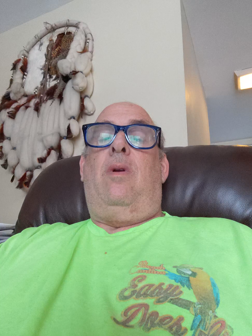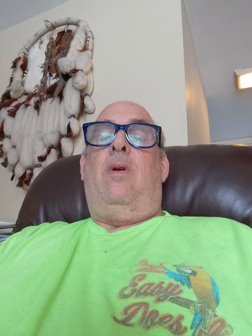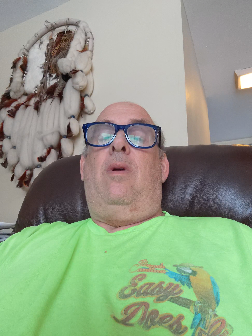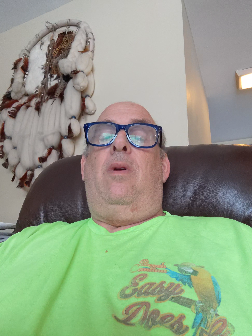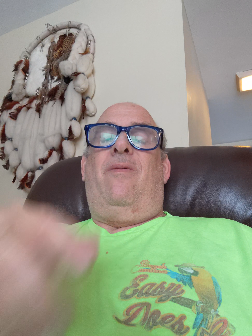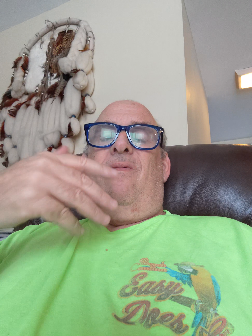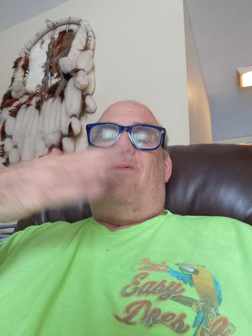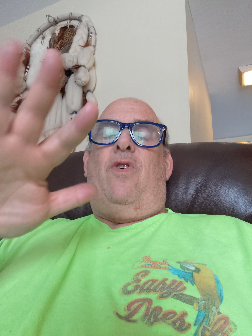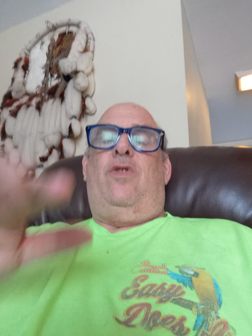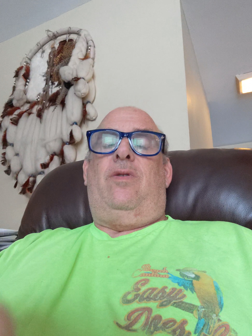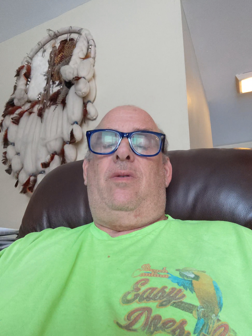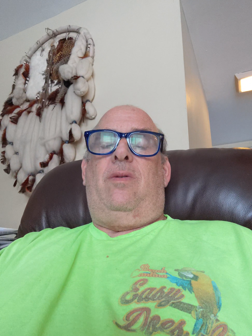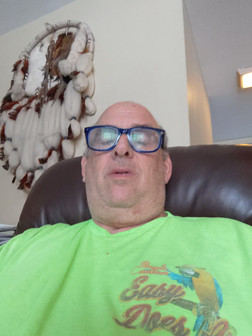finish